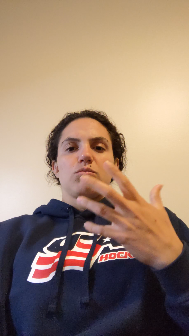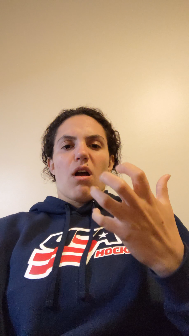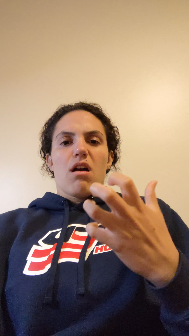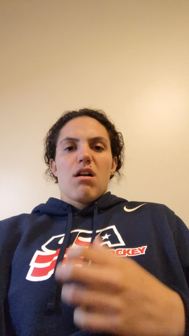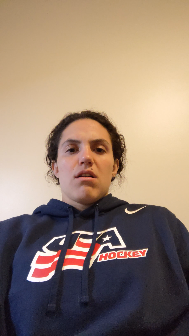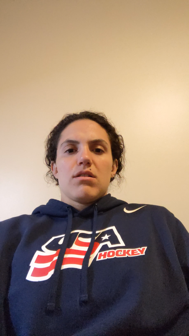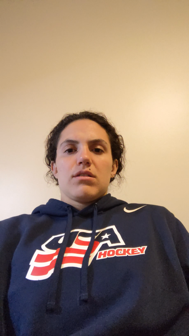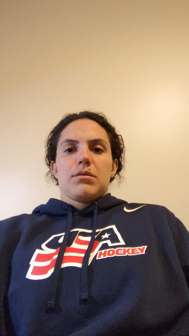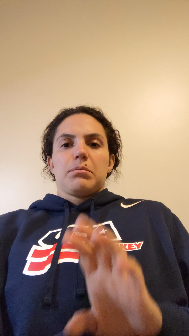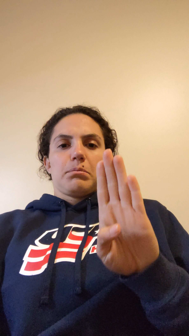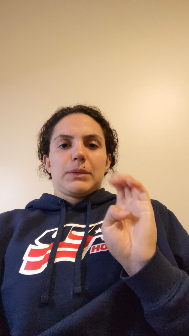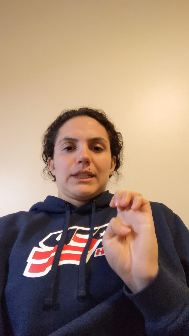be